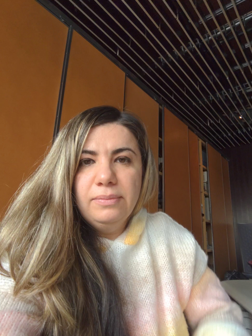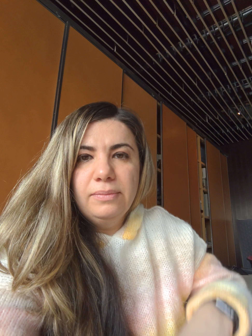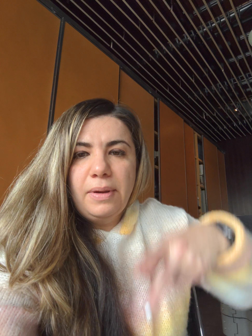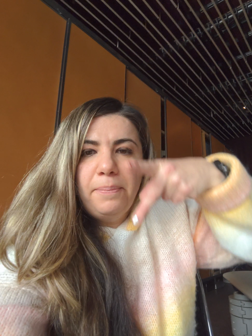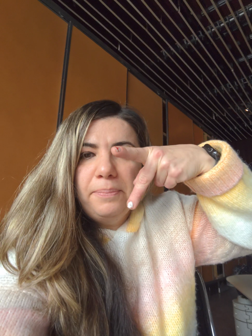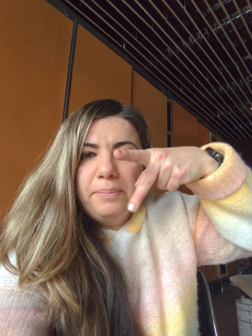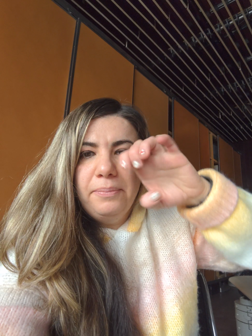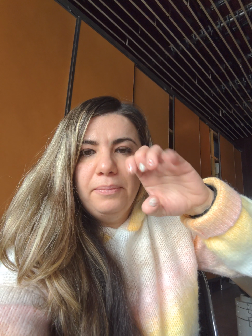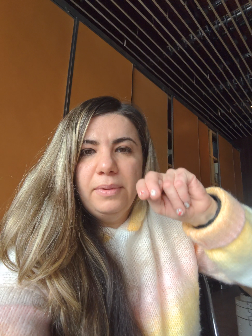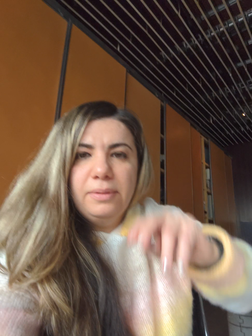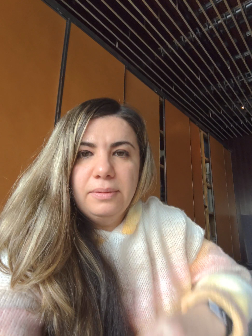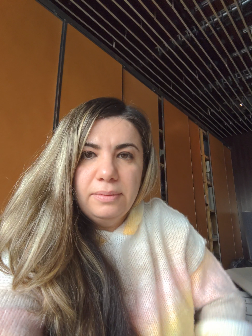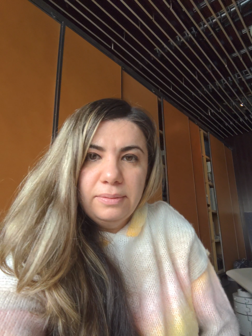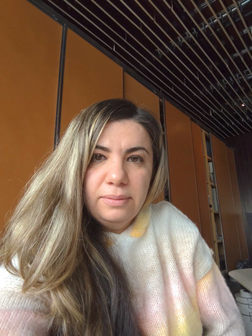pen